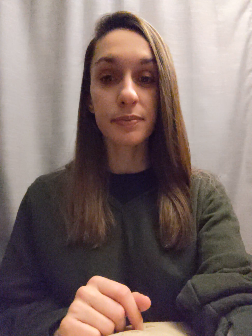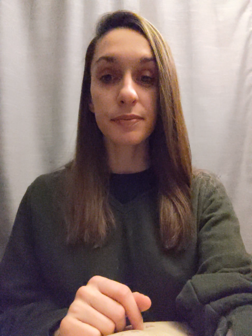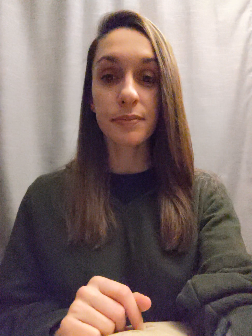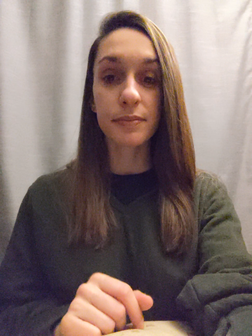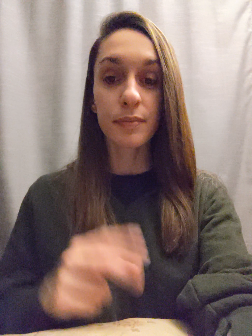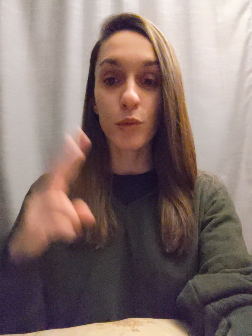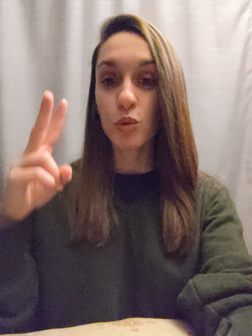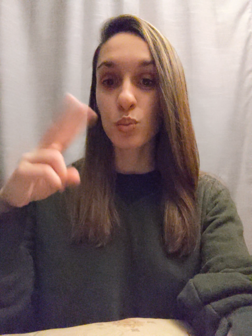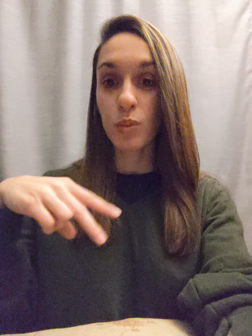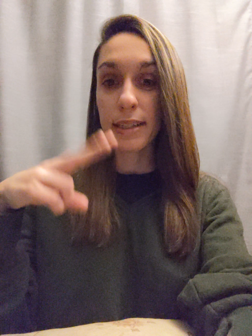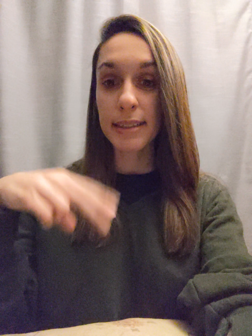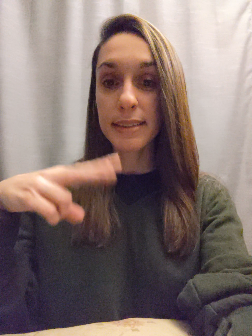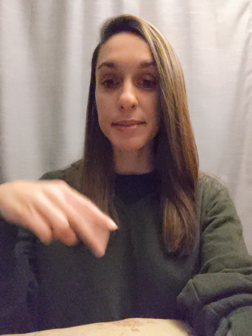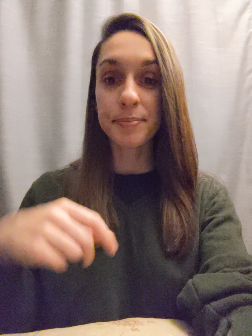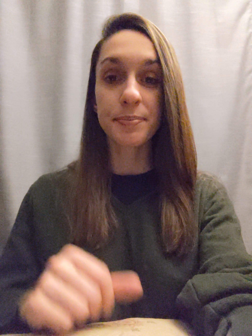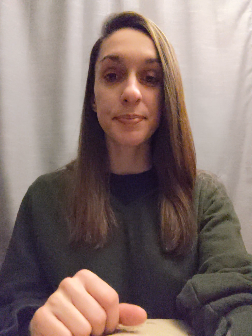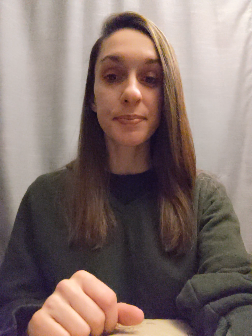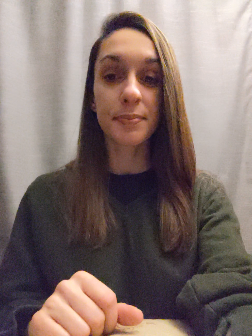read